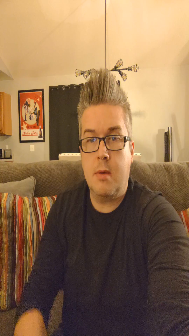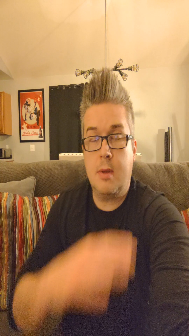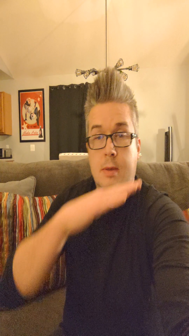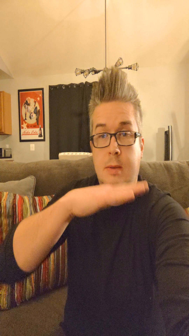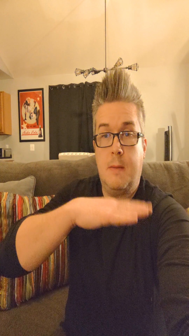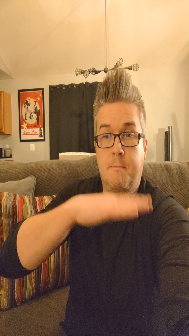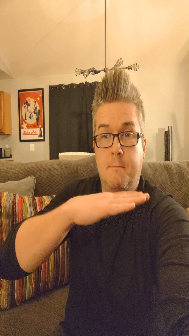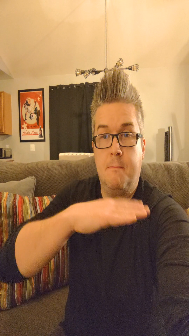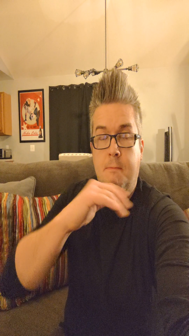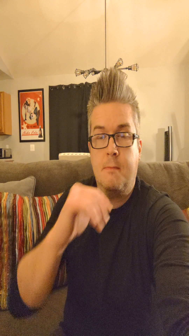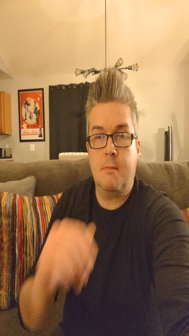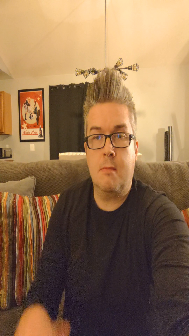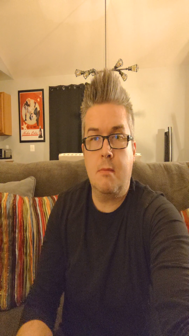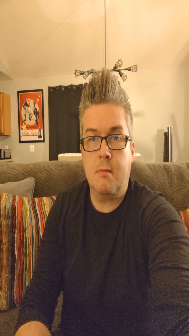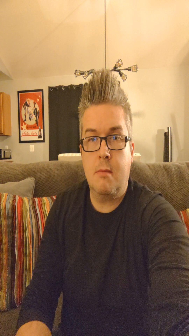table